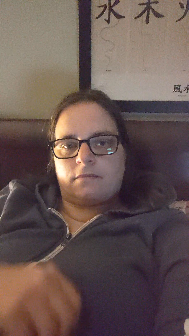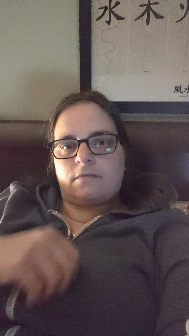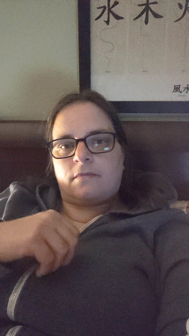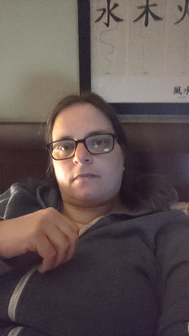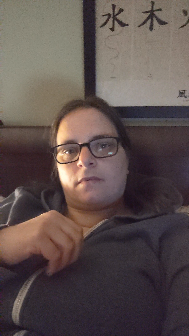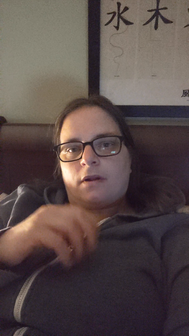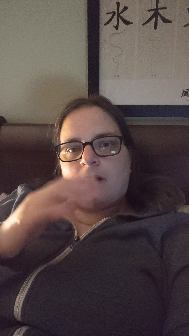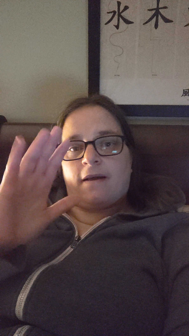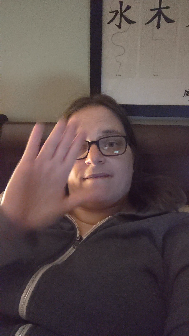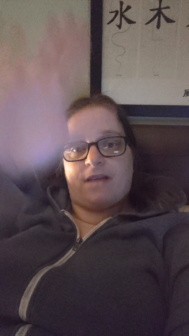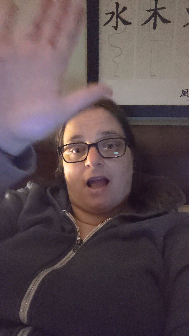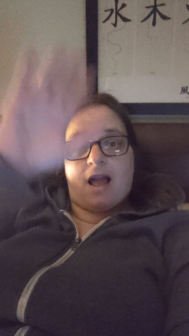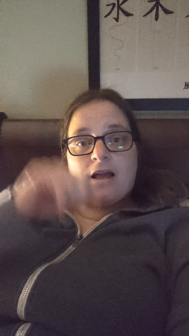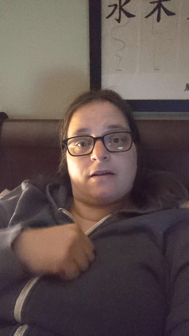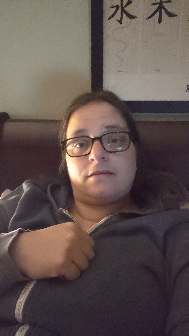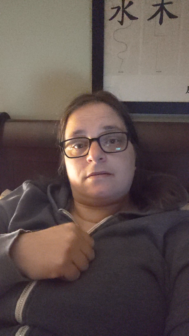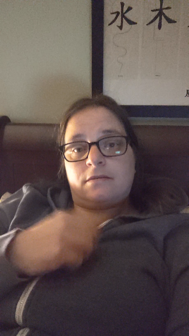give me five